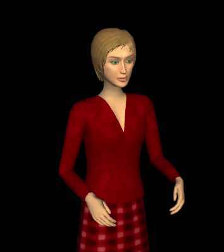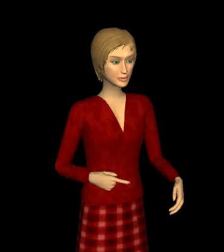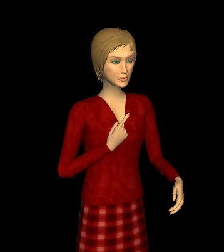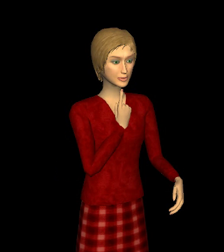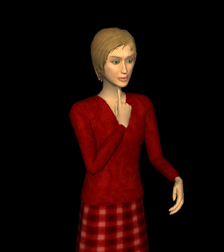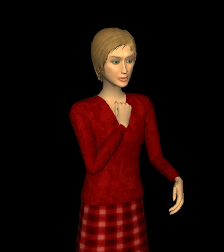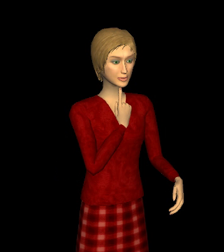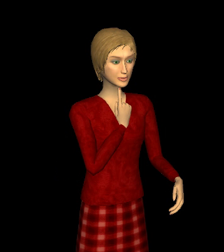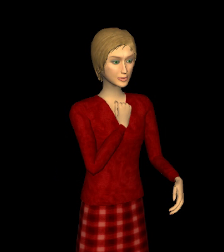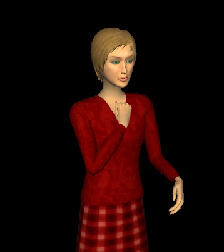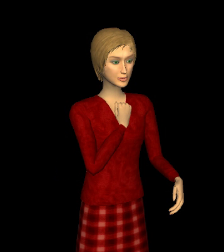كحول